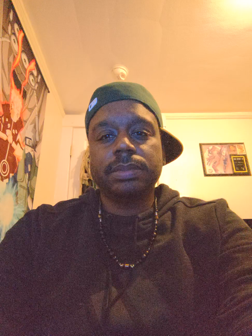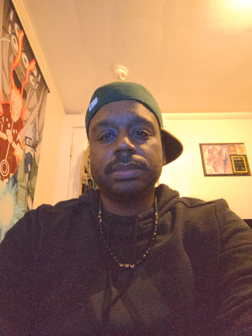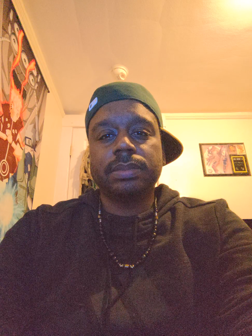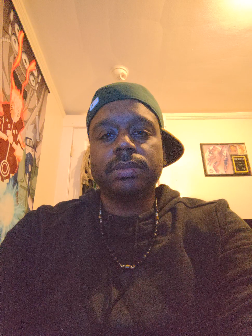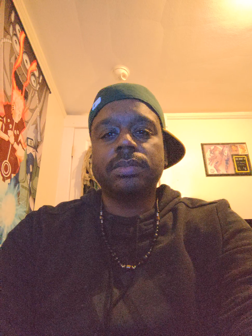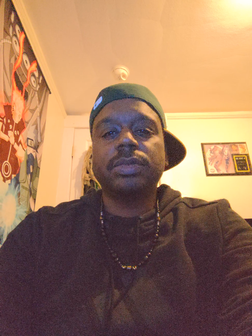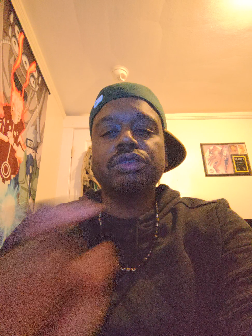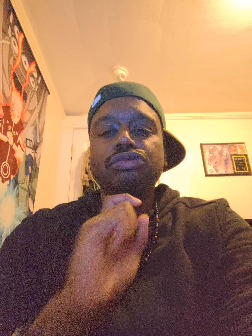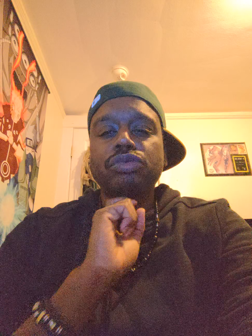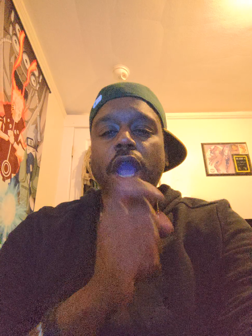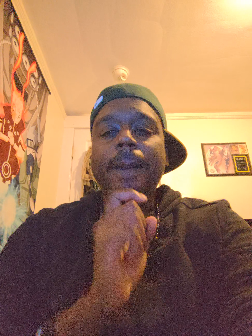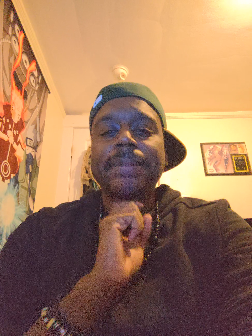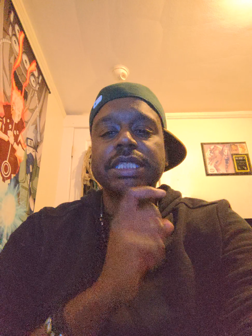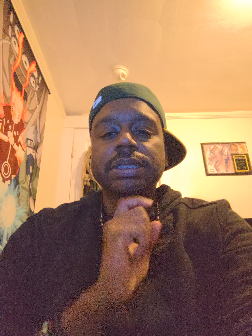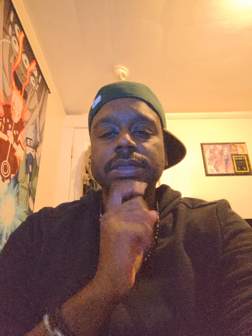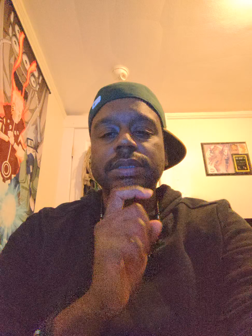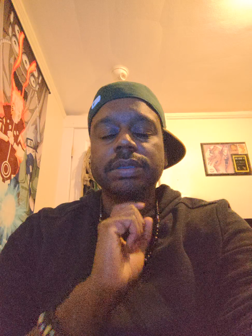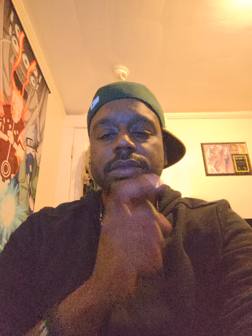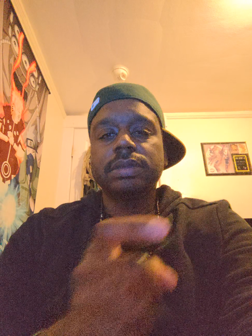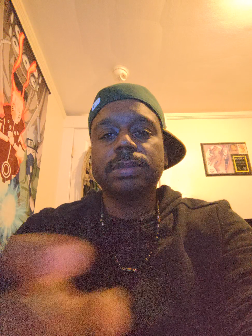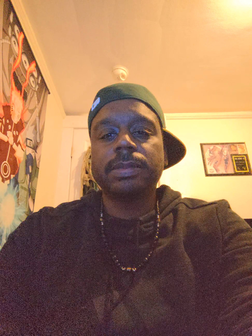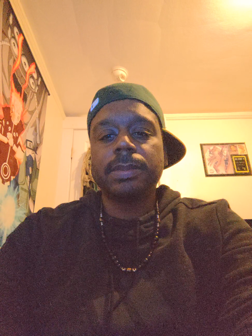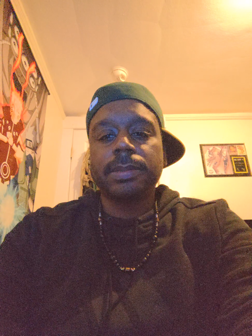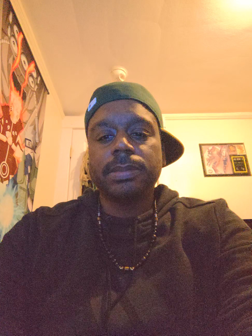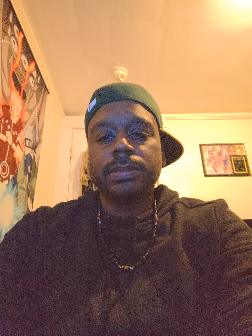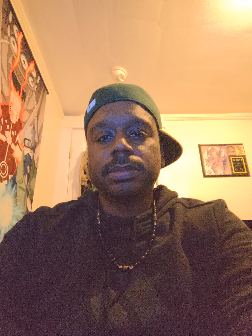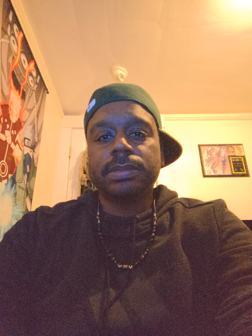garbage